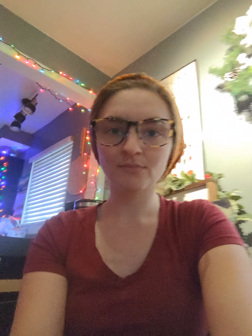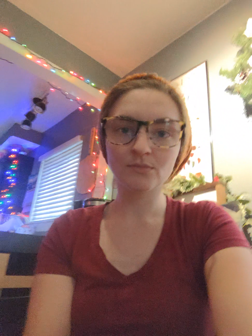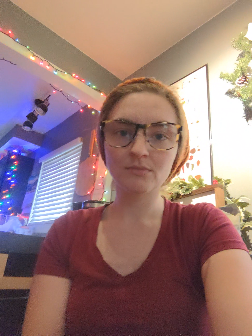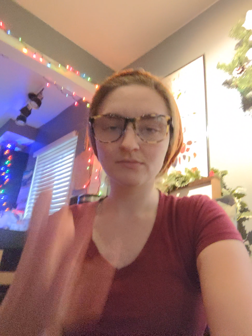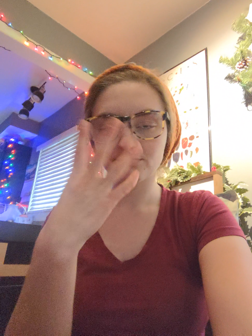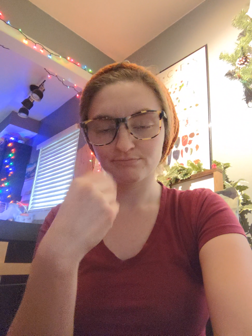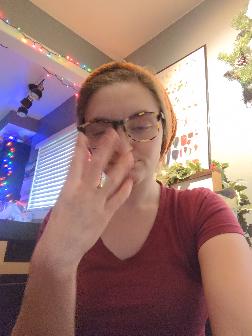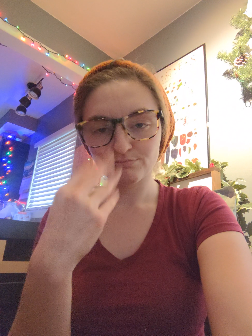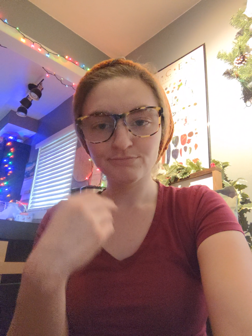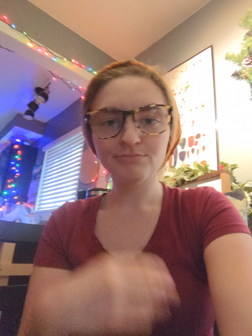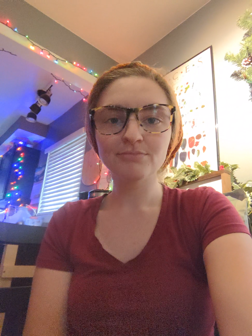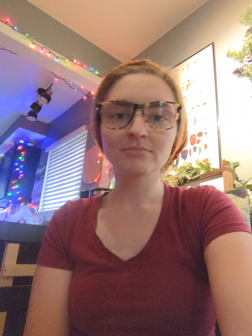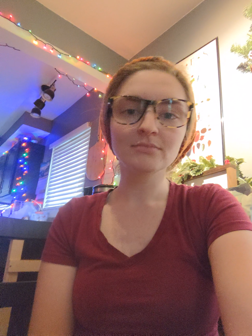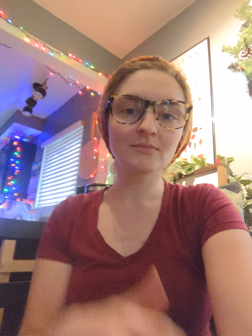sleepy